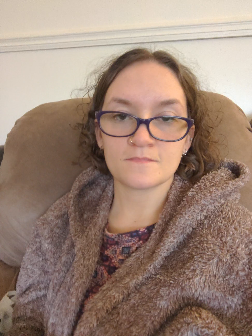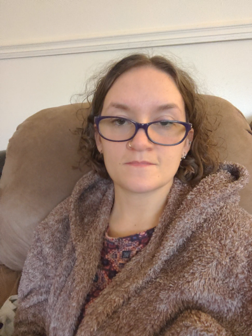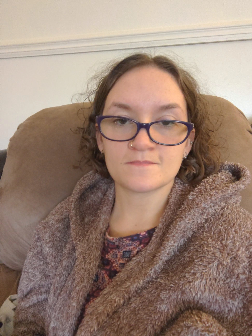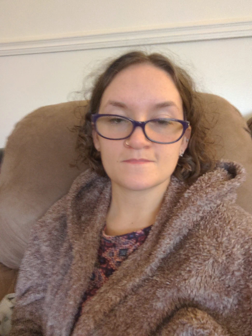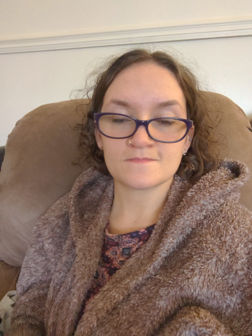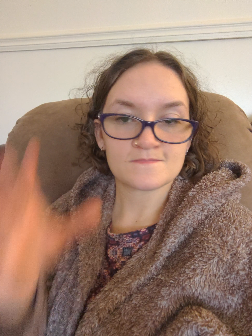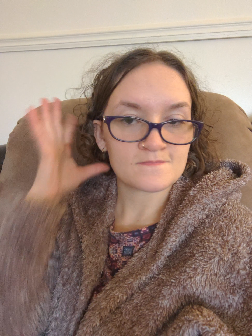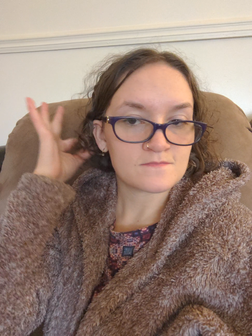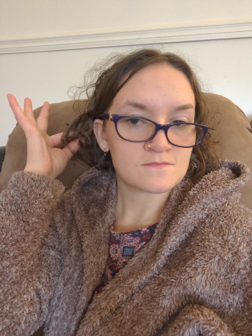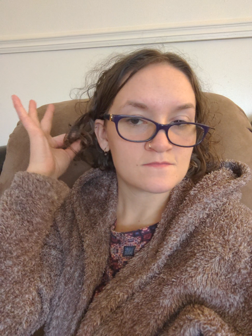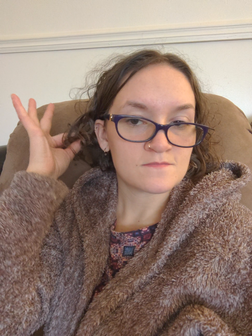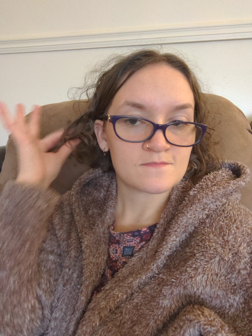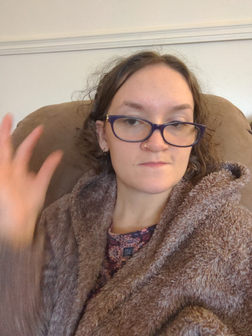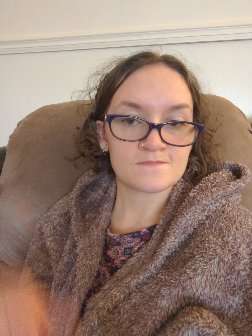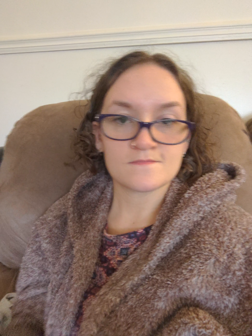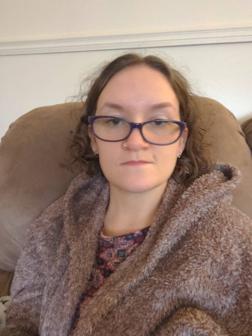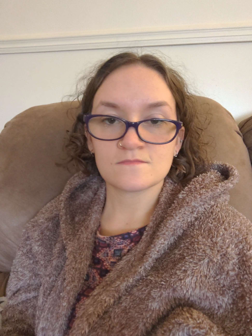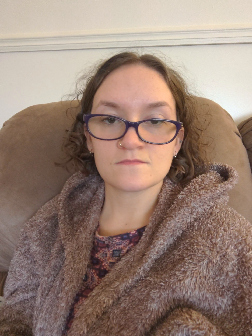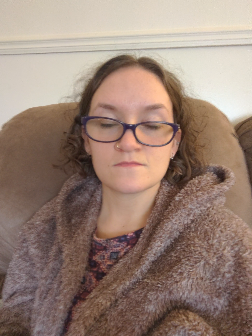hair